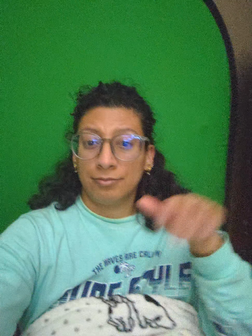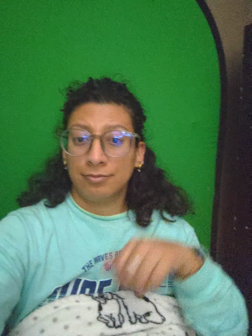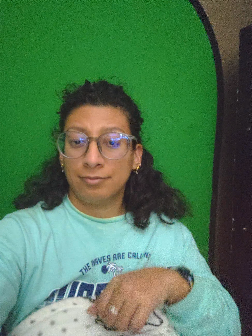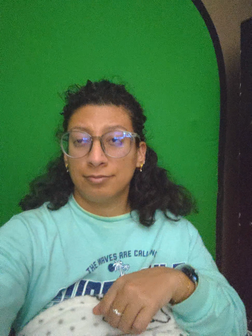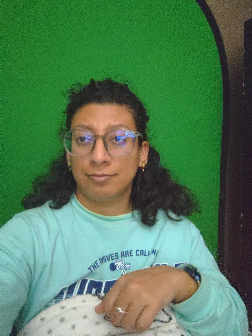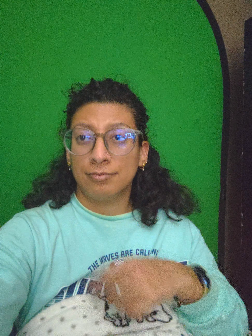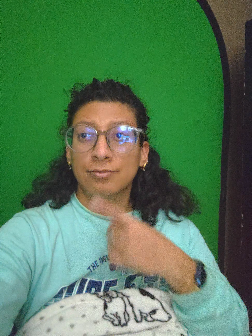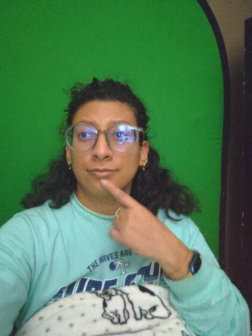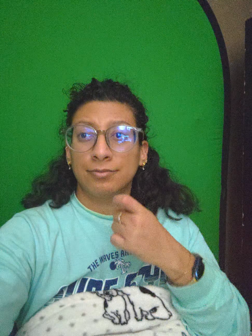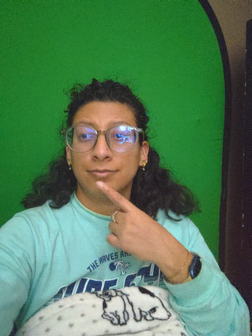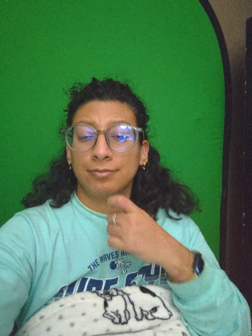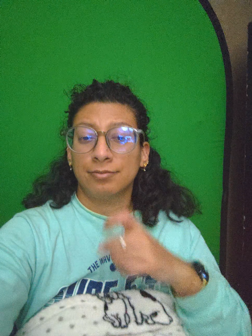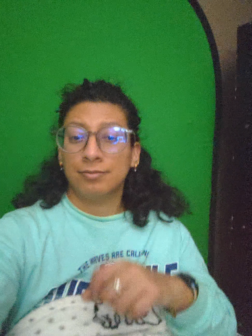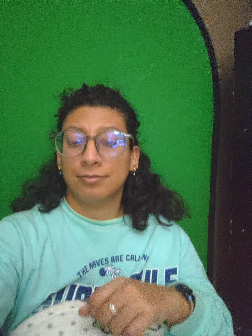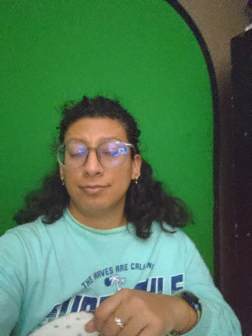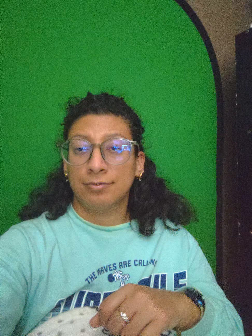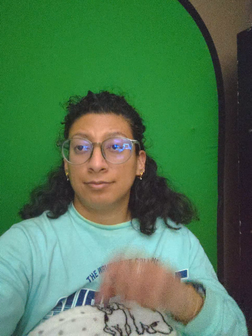red